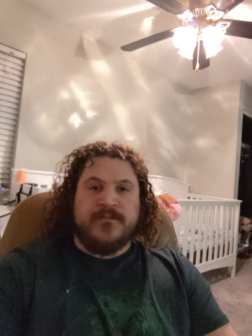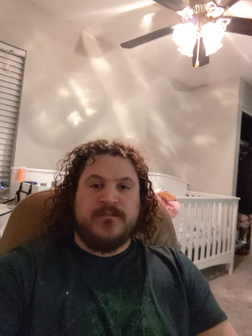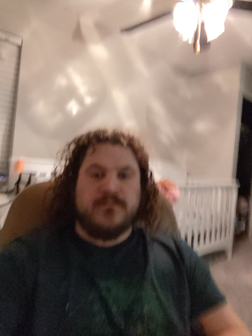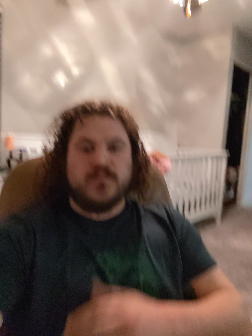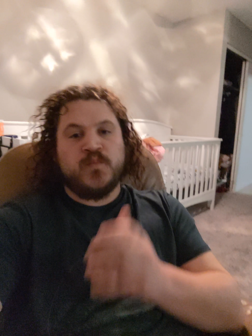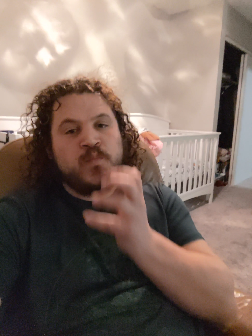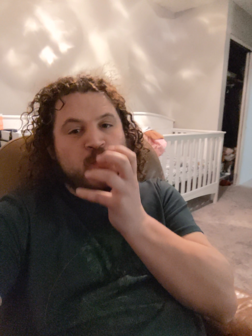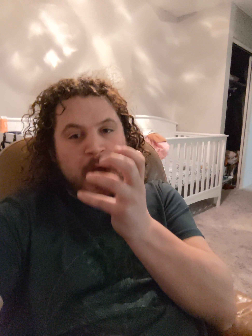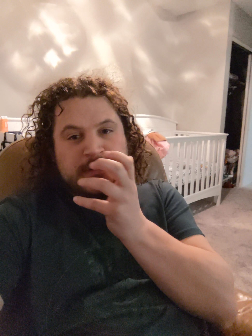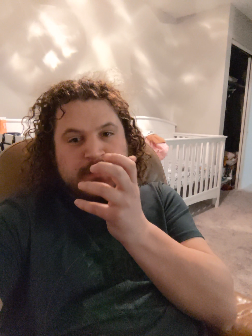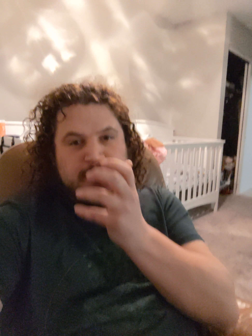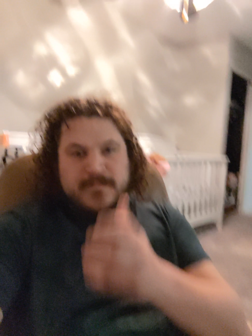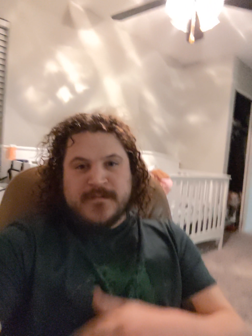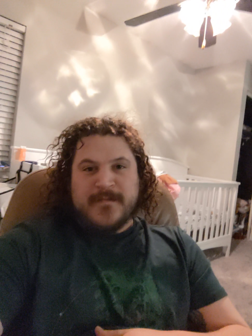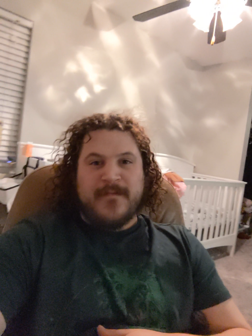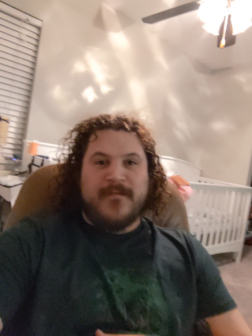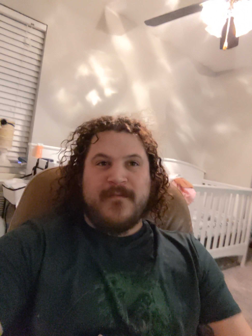grass